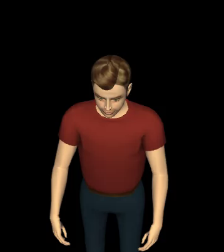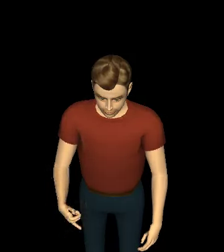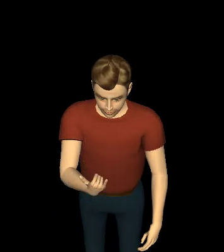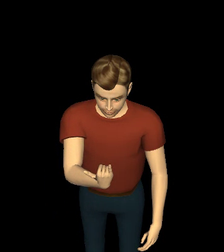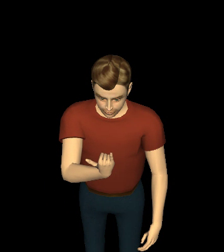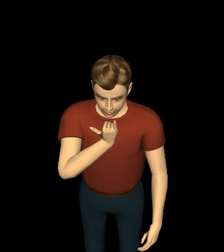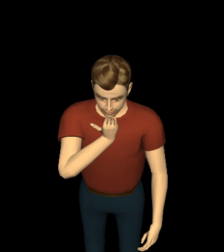خطأ